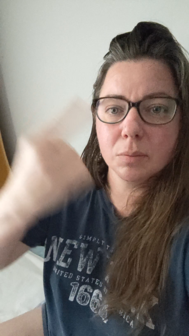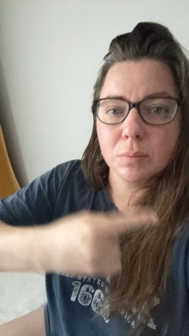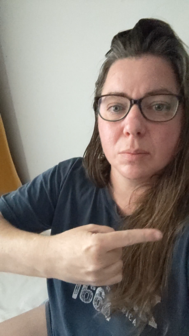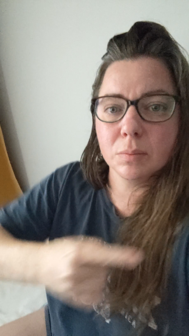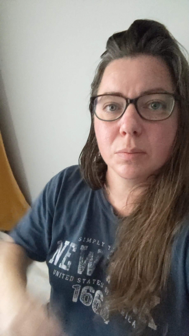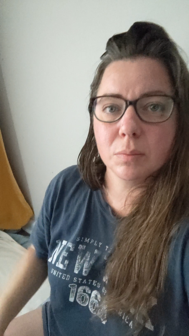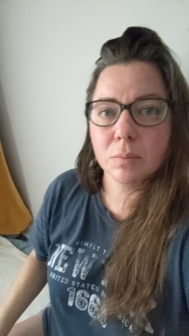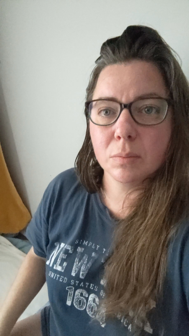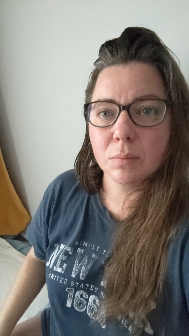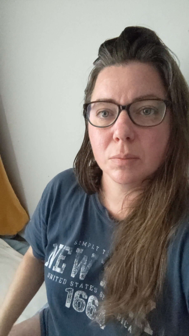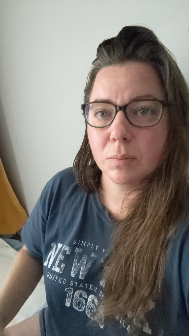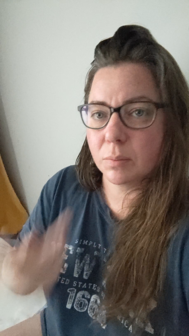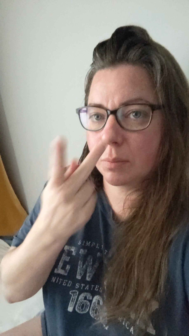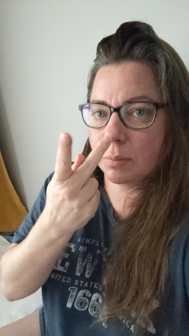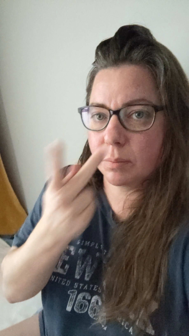penis